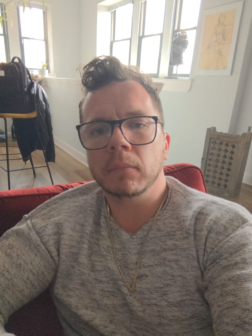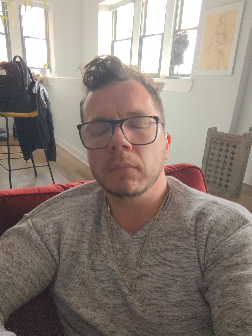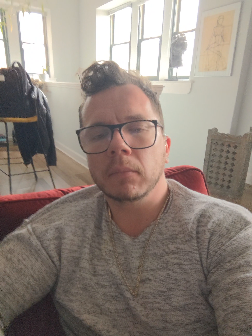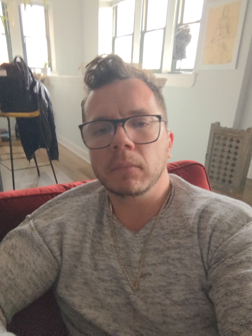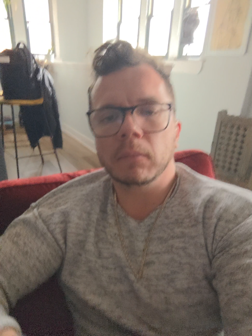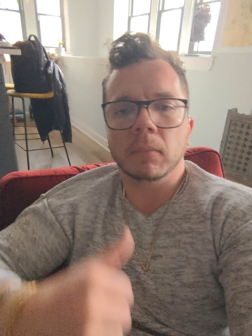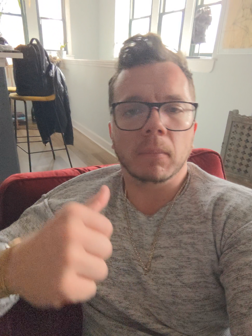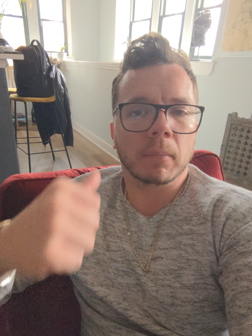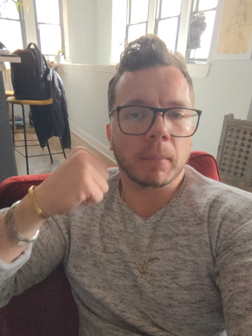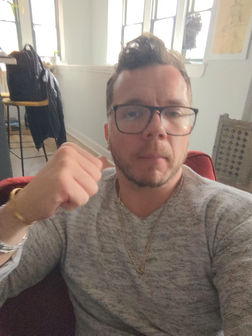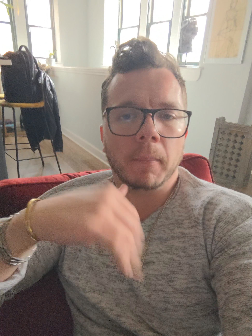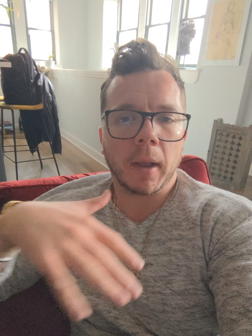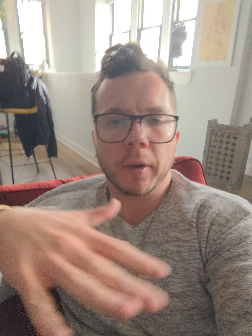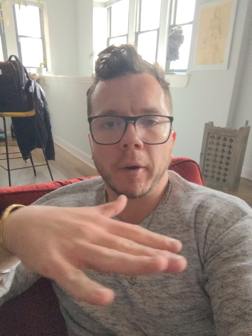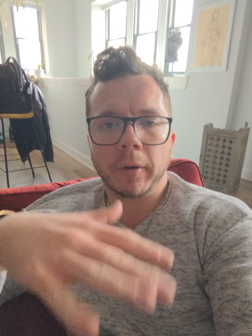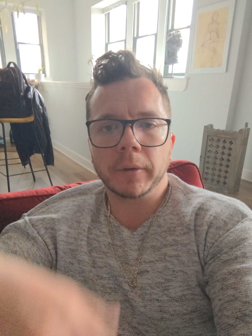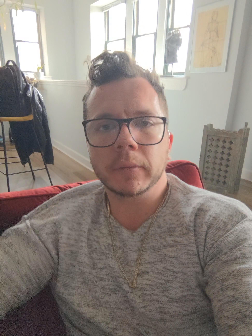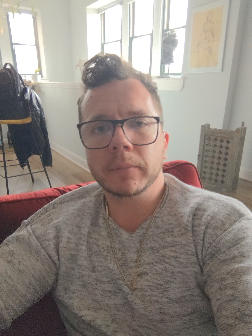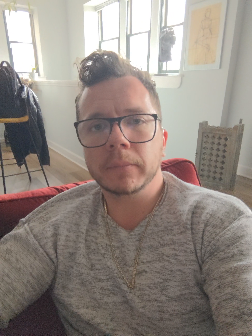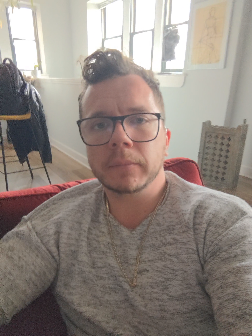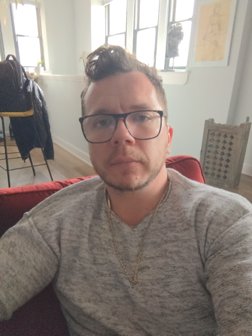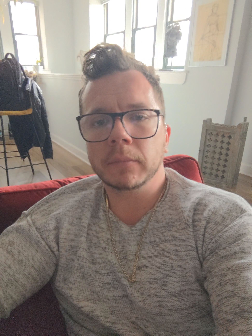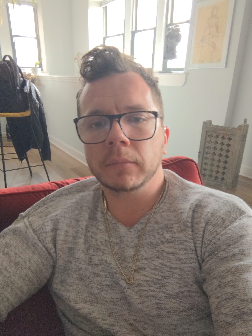backyard